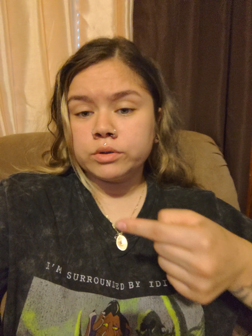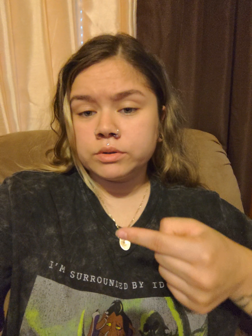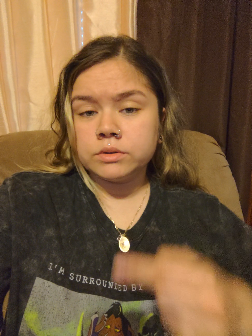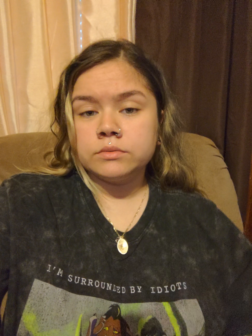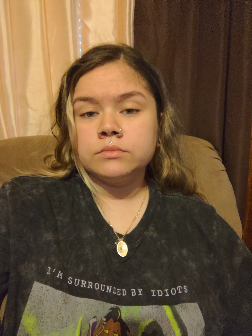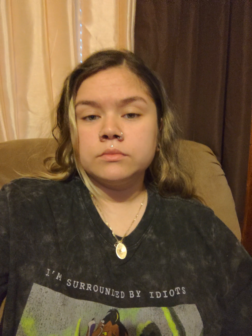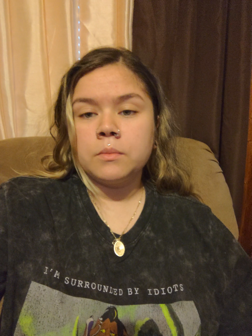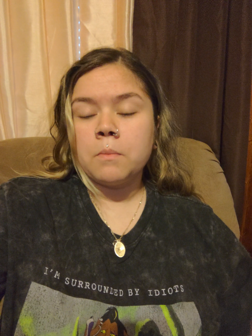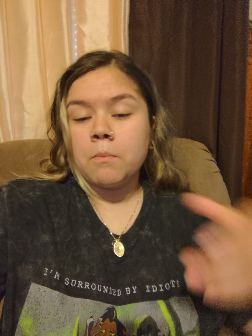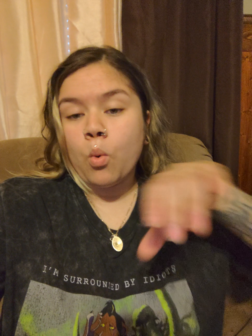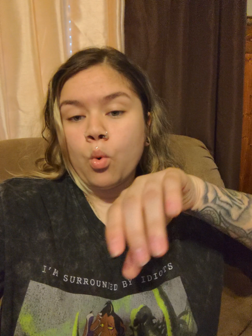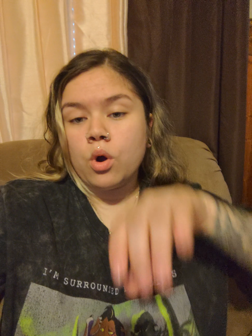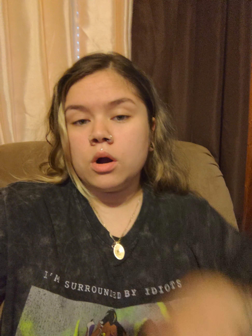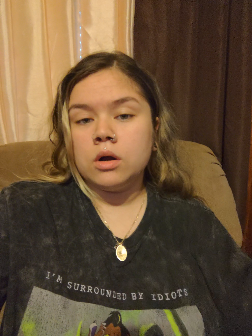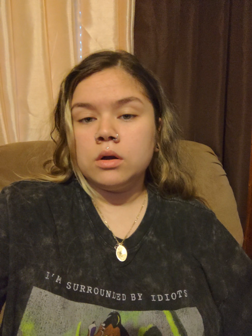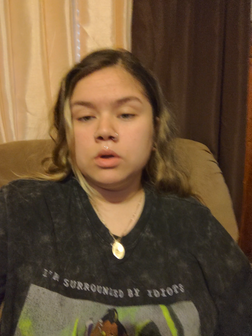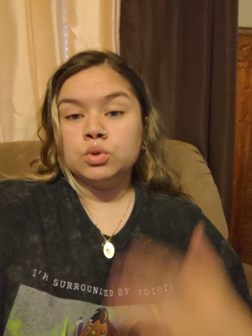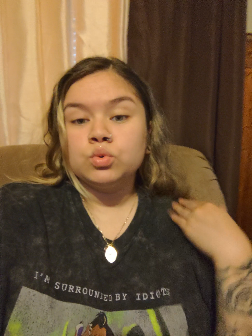pour